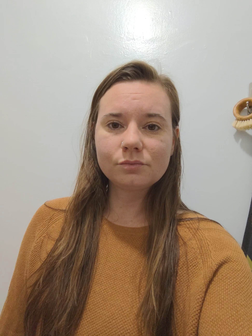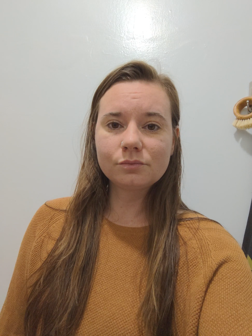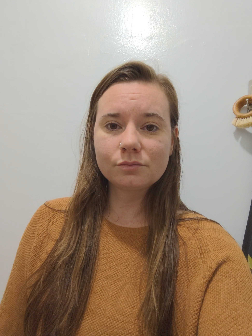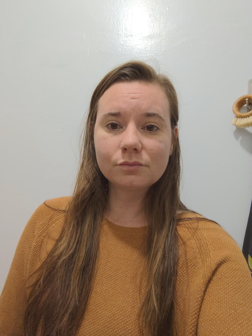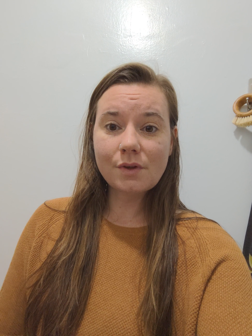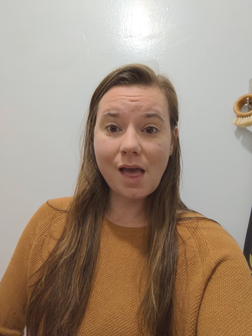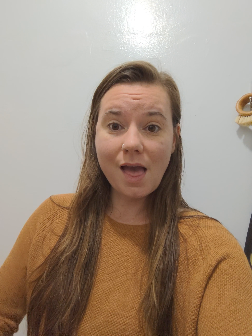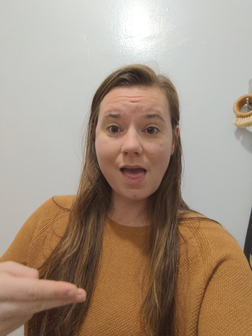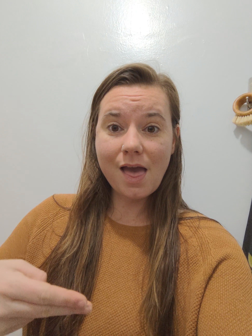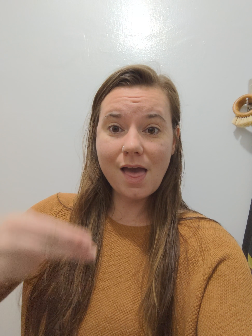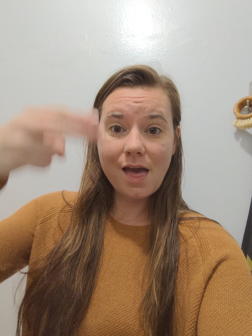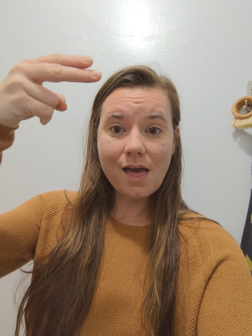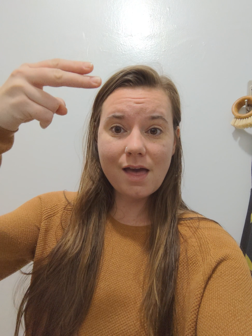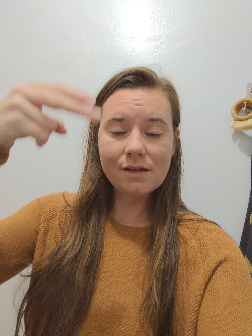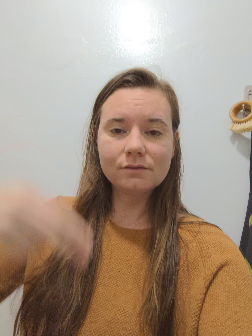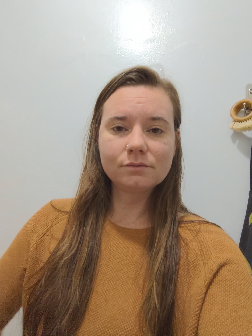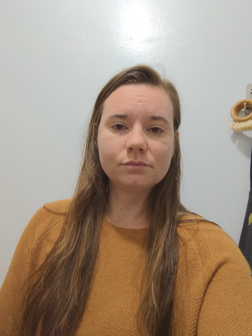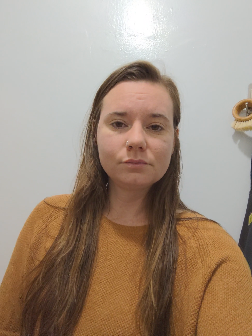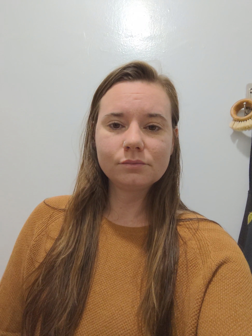high